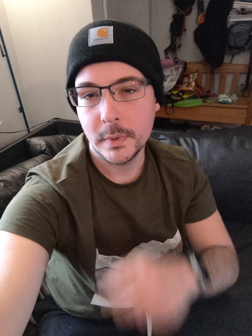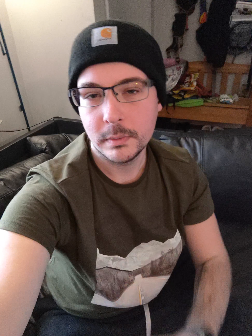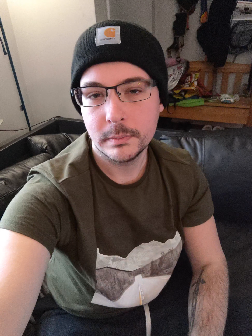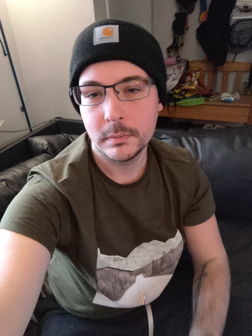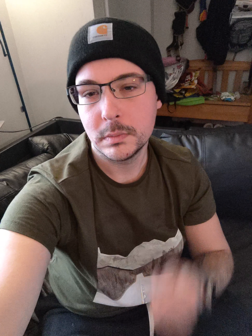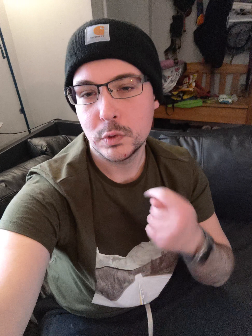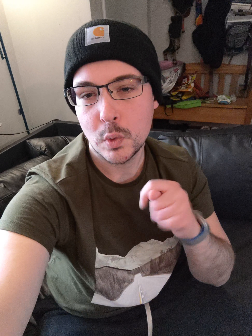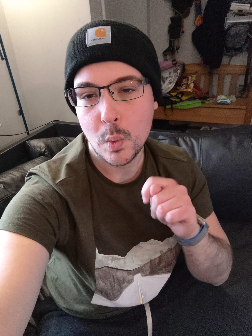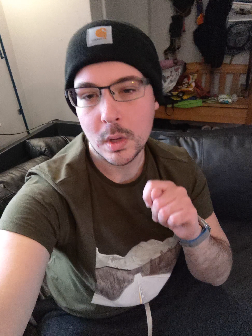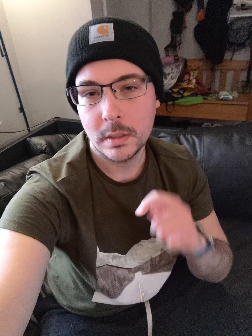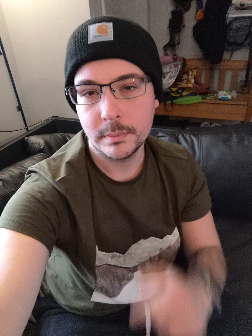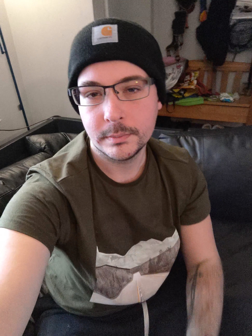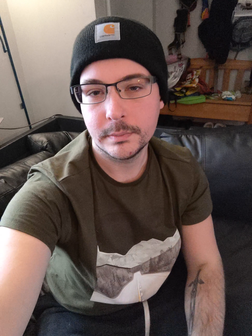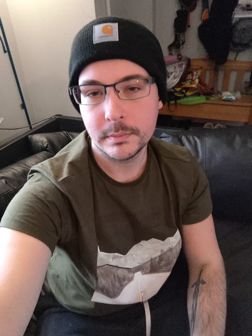toy